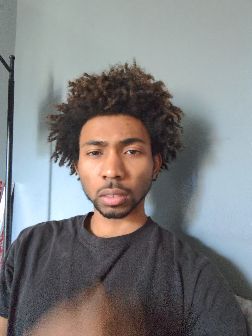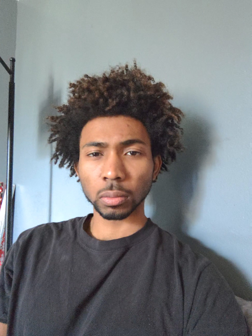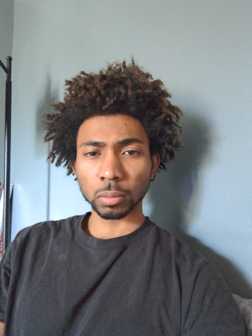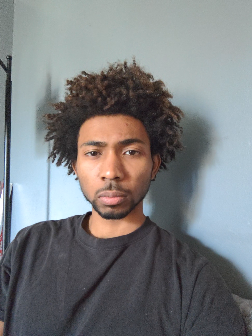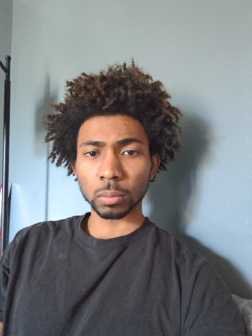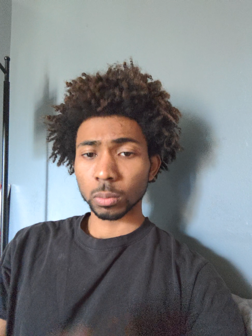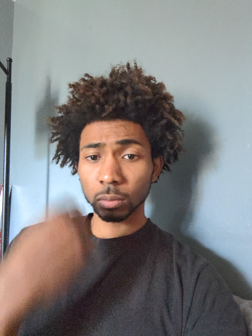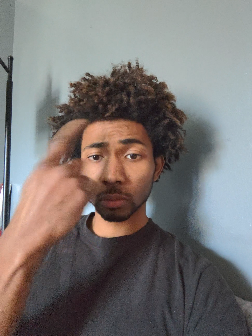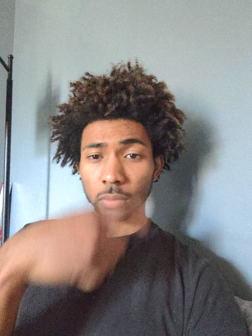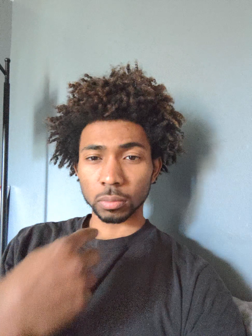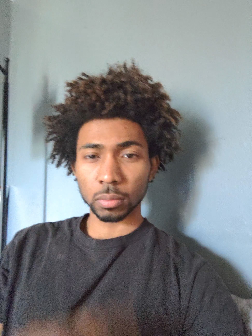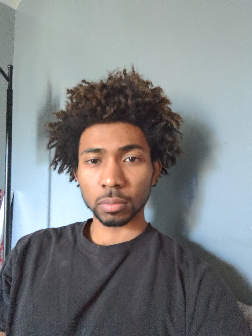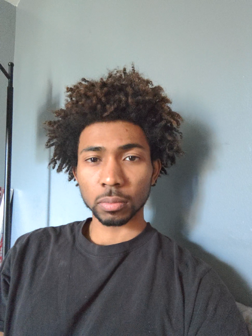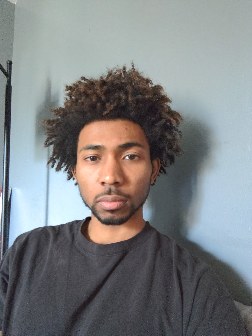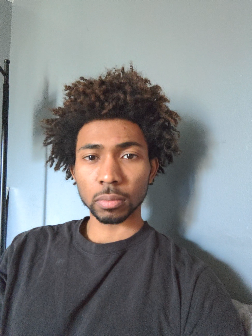face